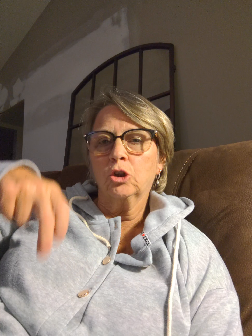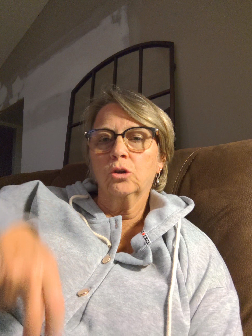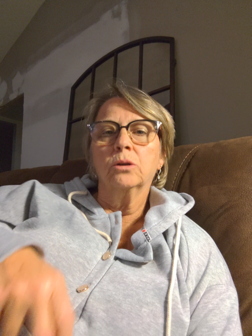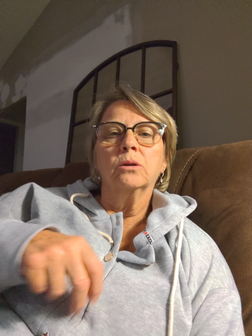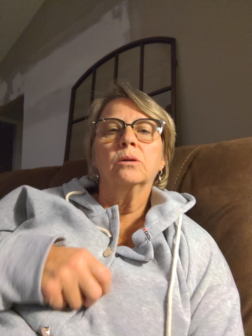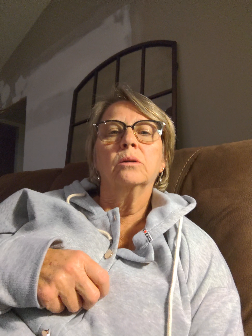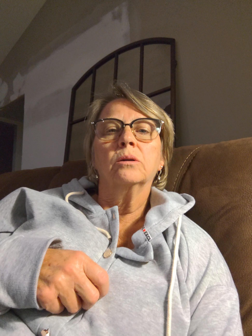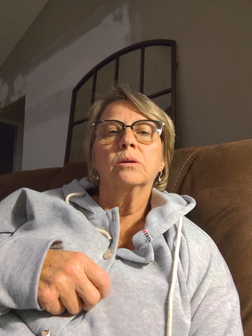stairs